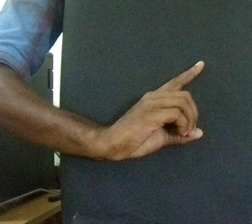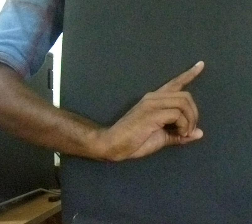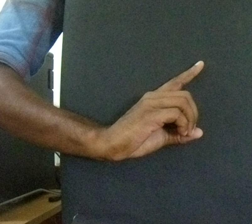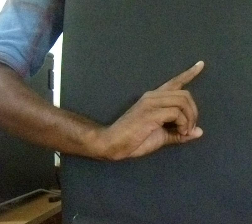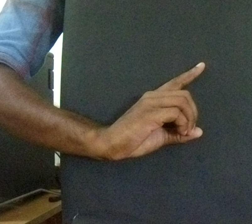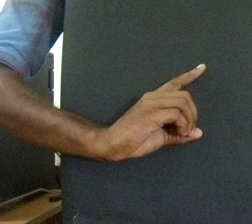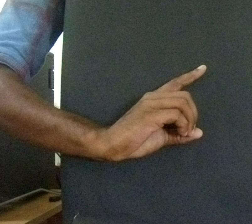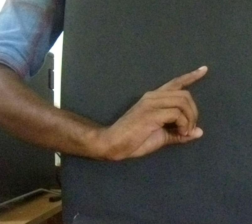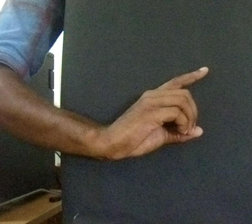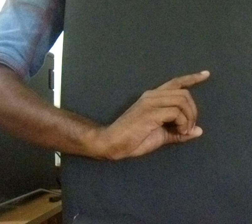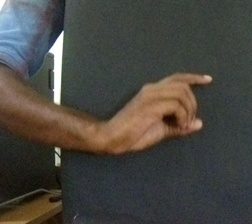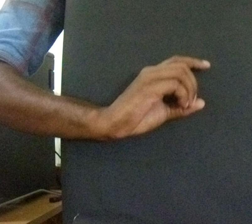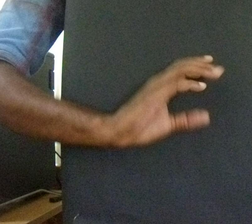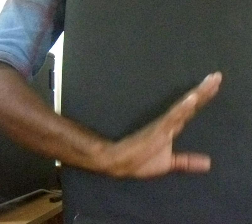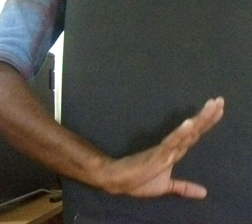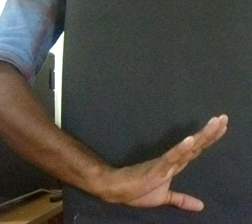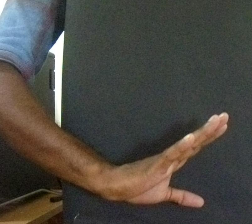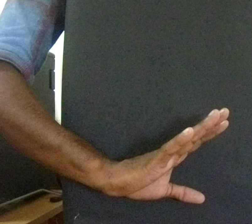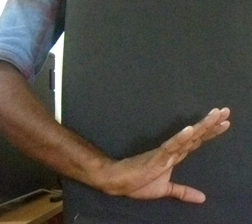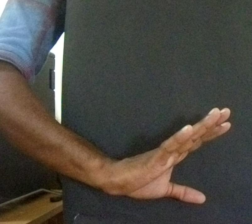hot